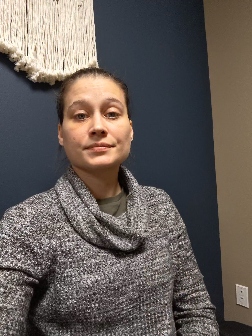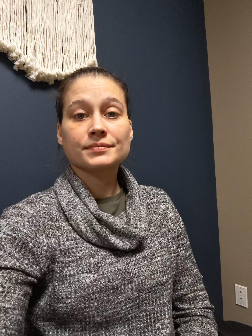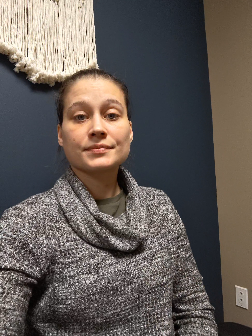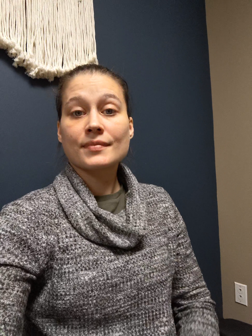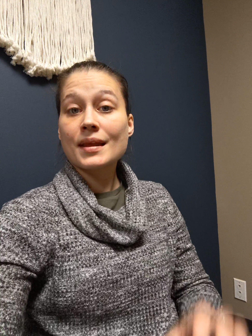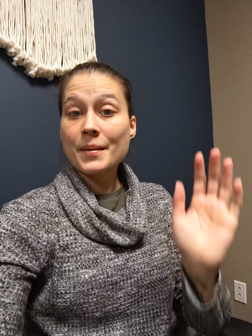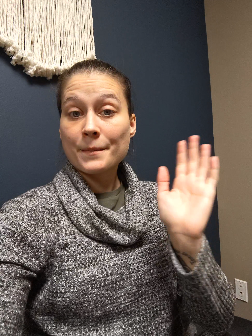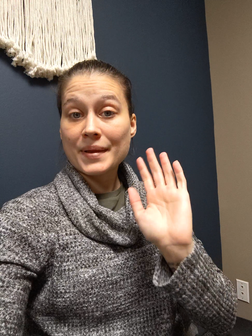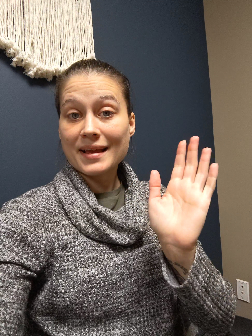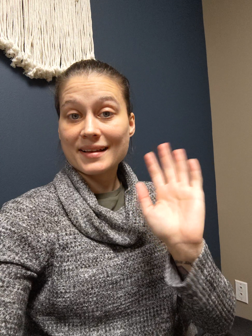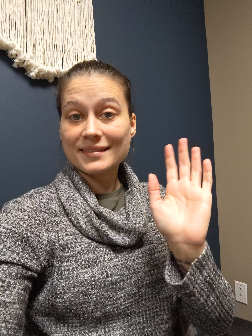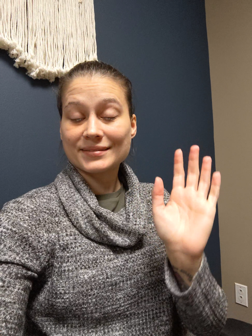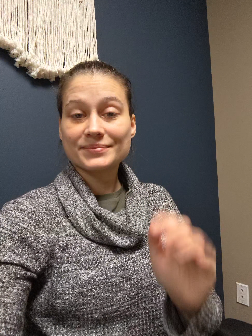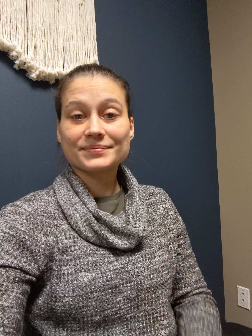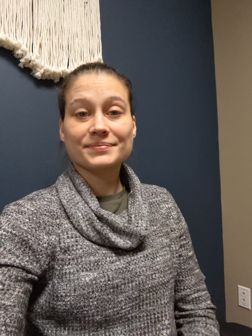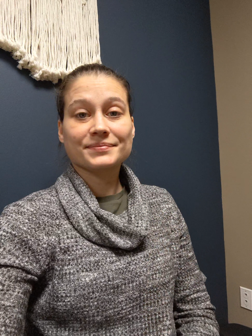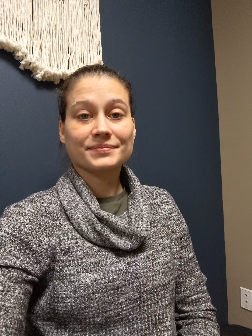bye